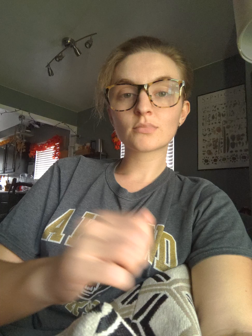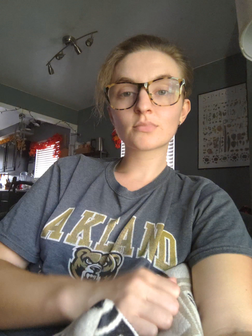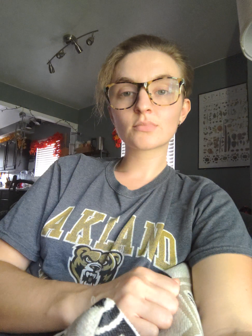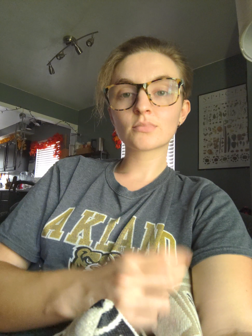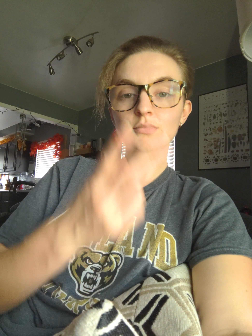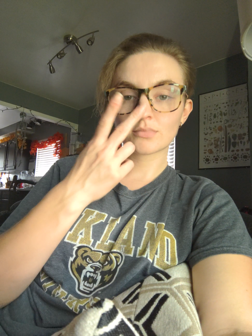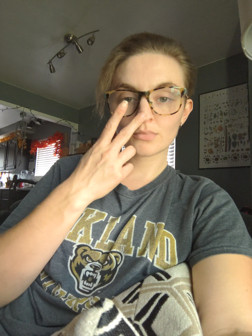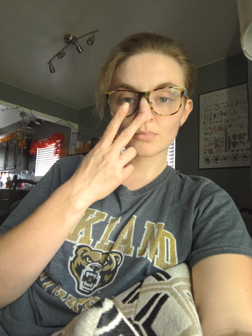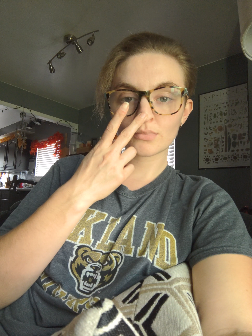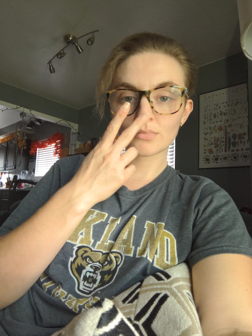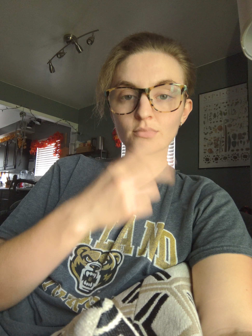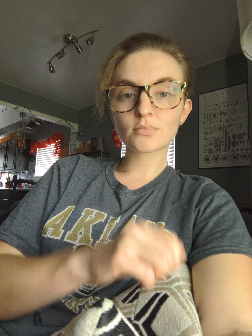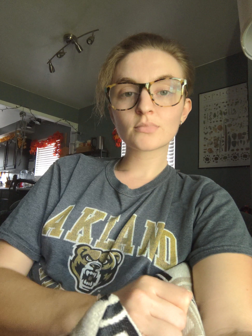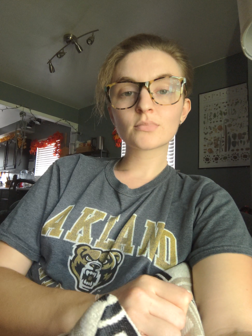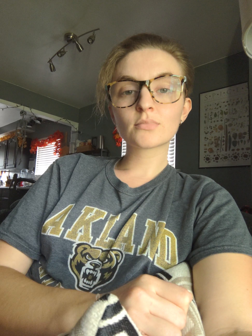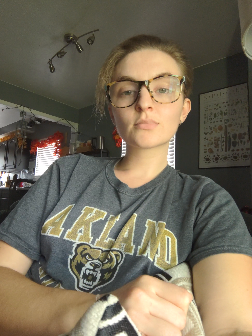penis